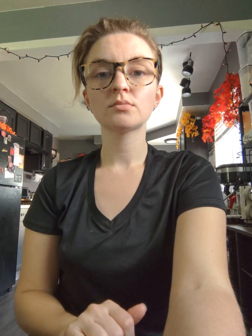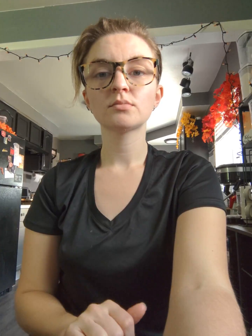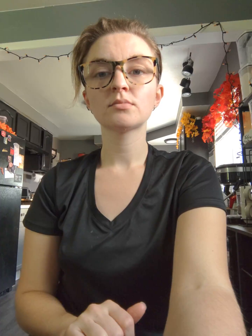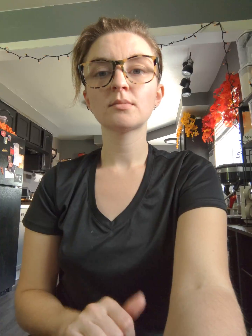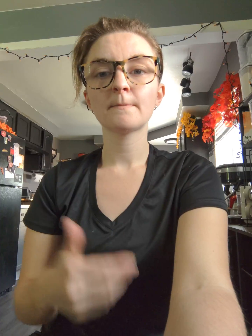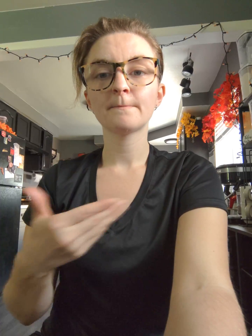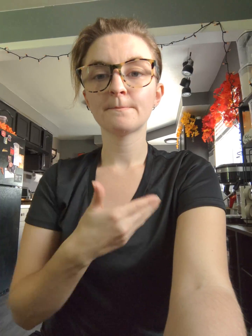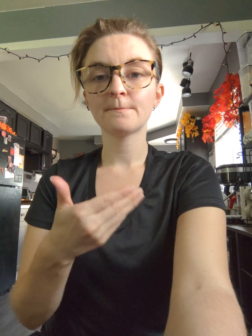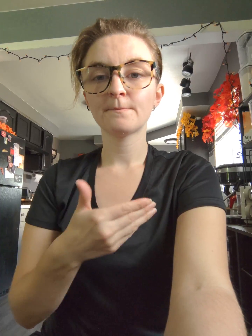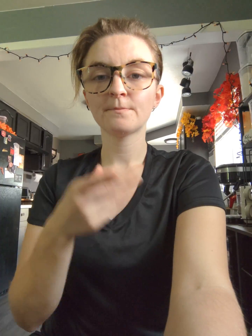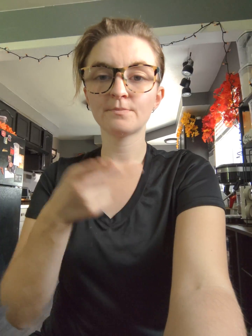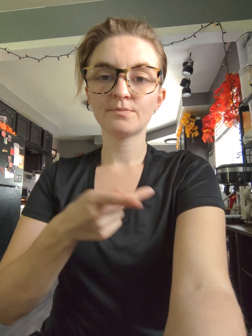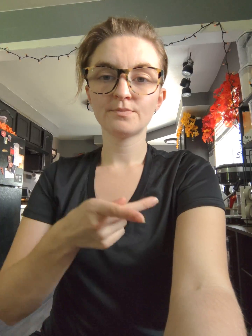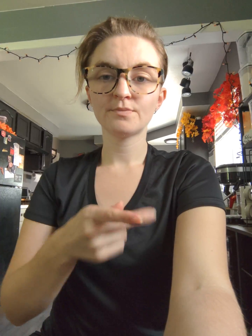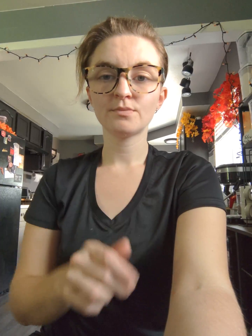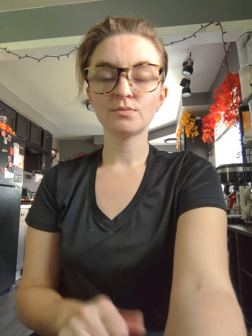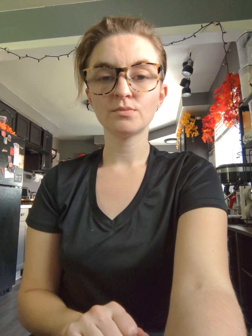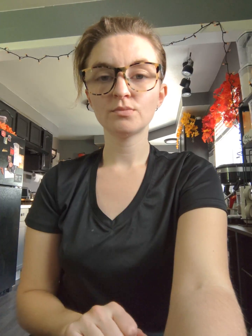babysitter